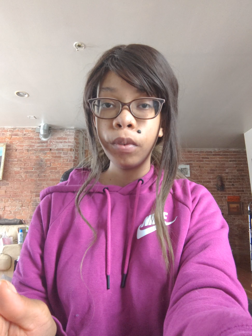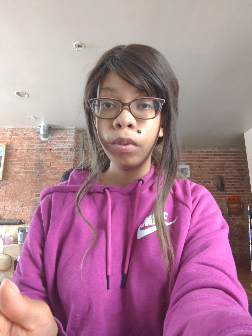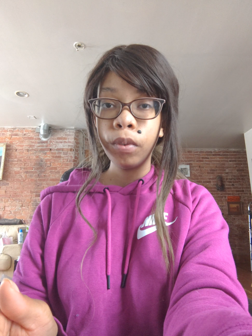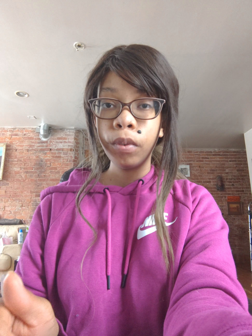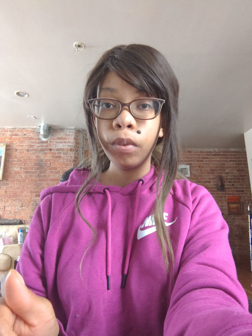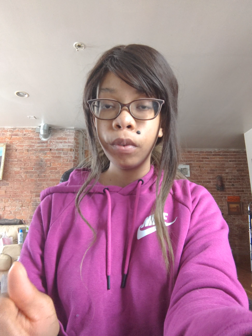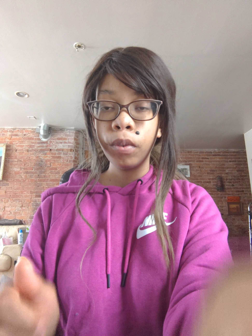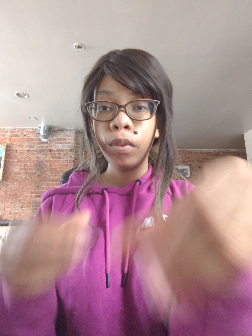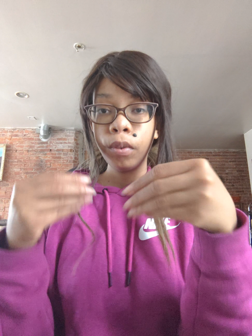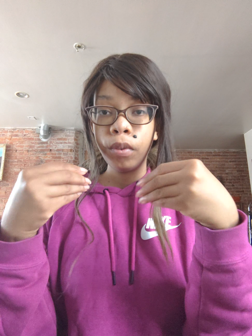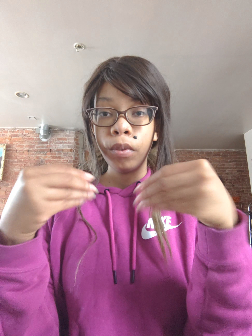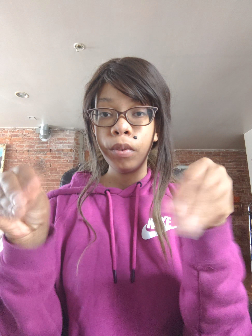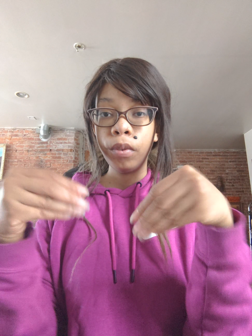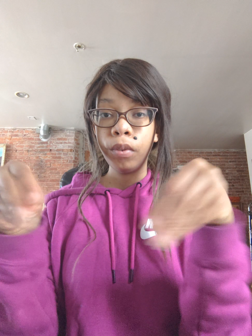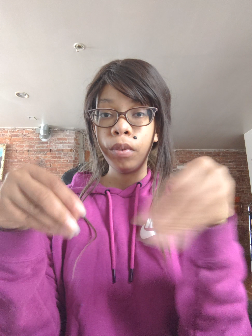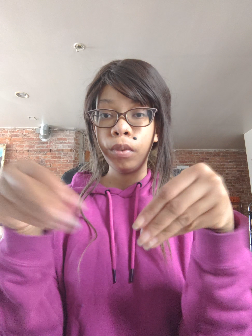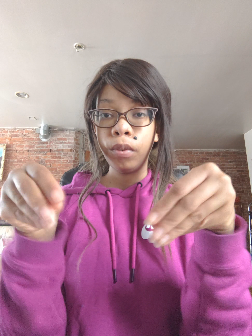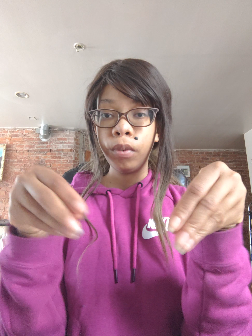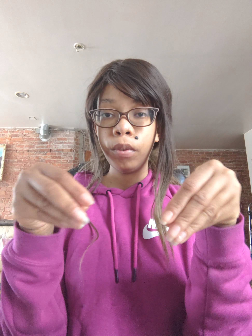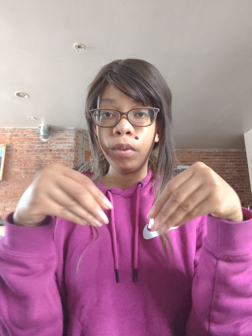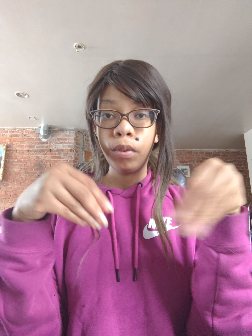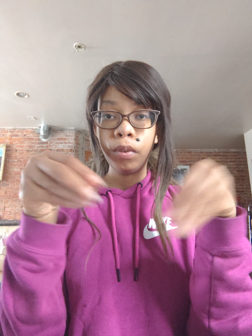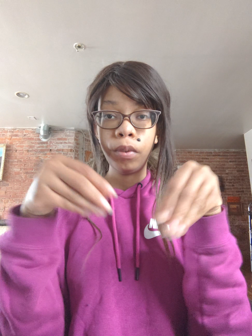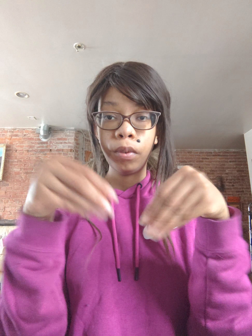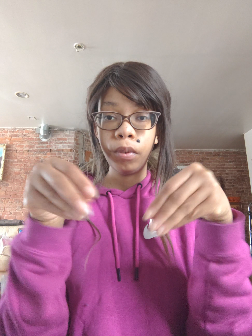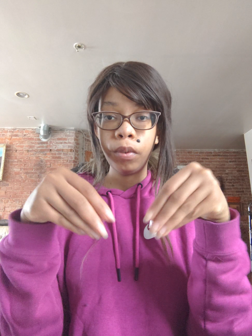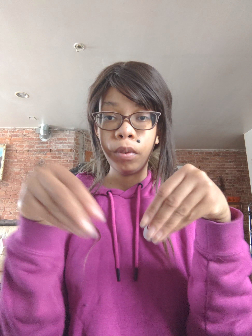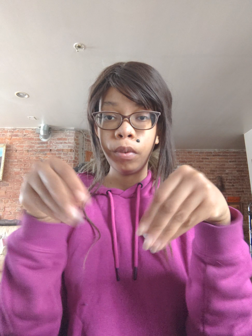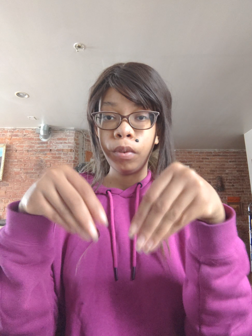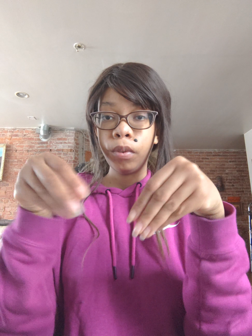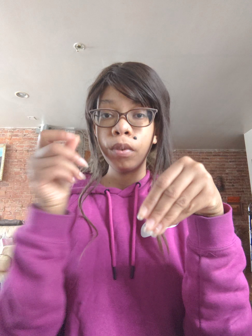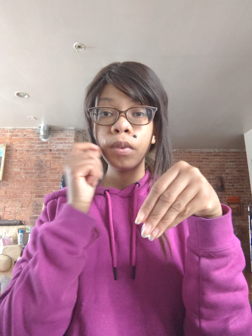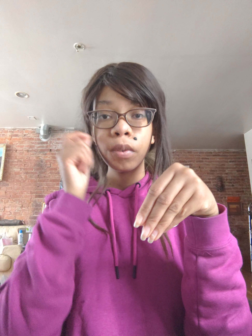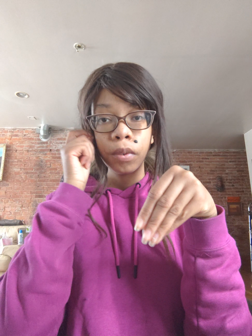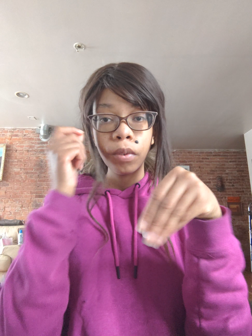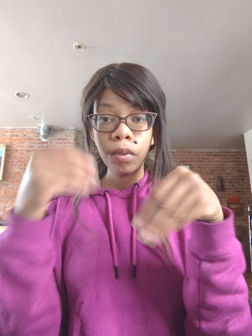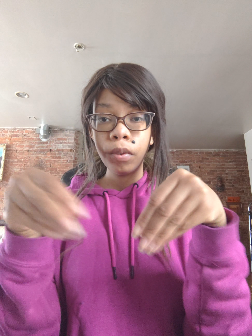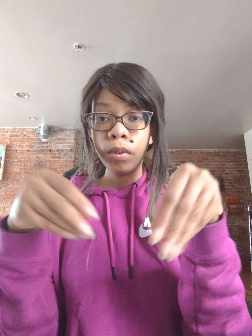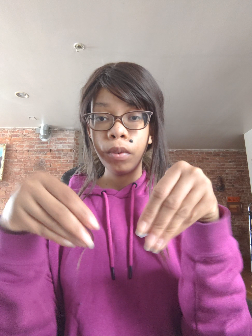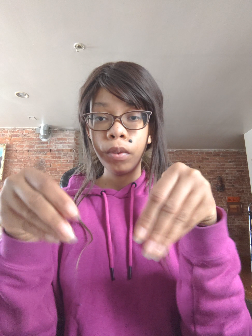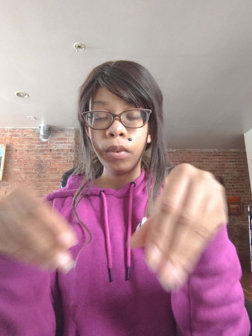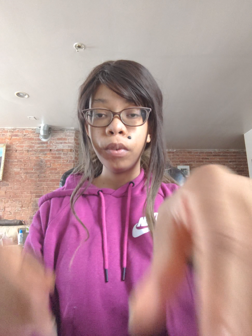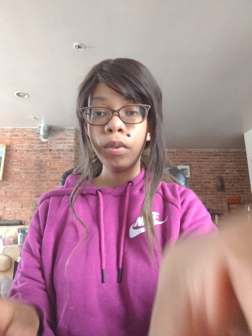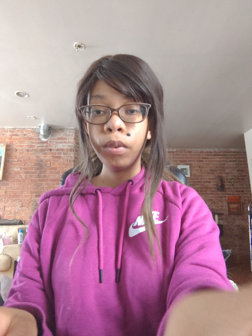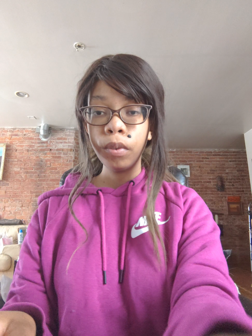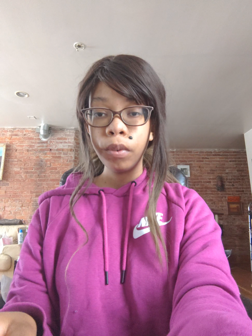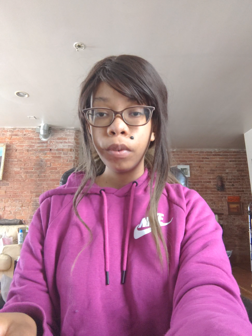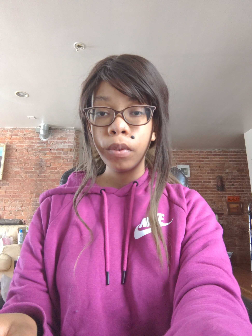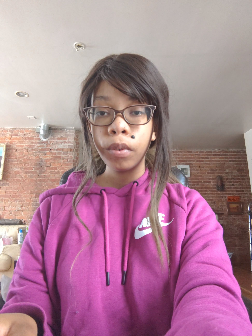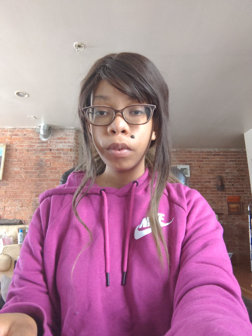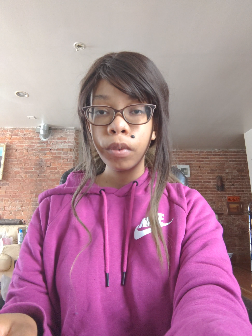store